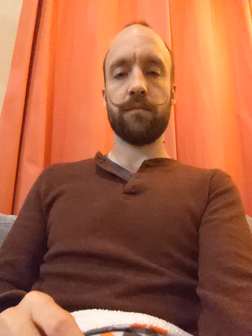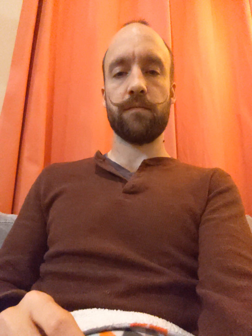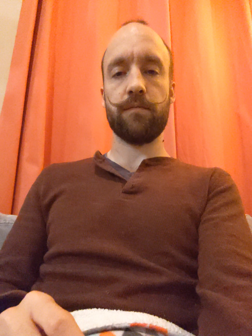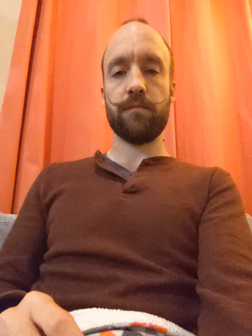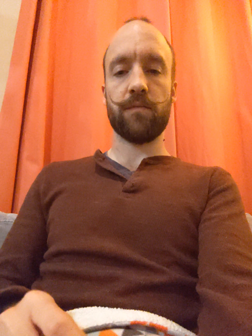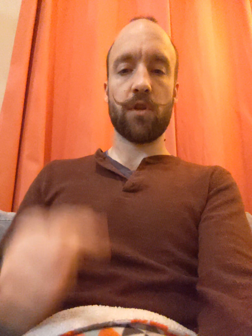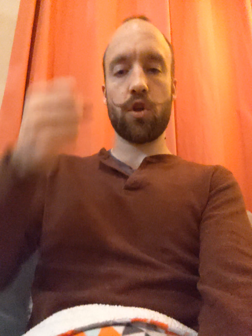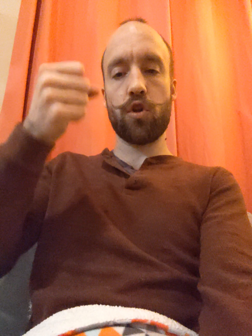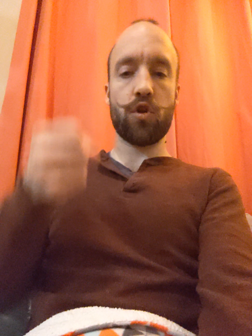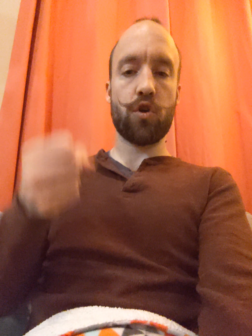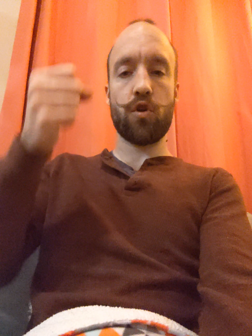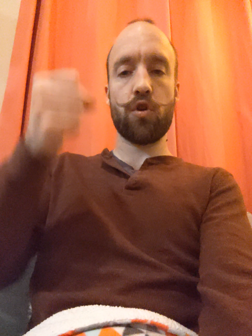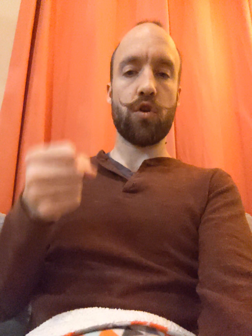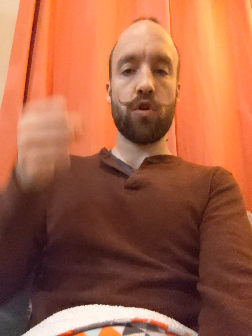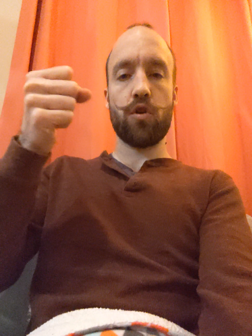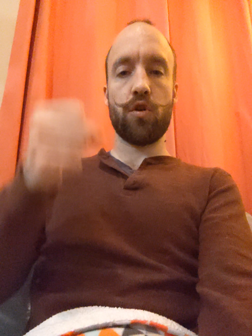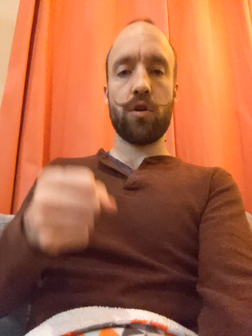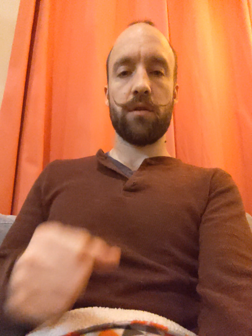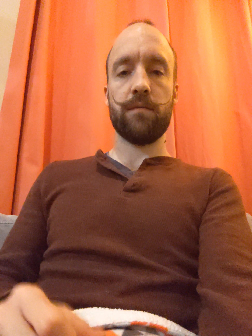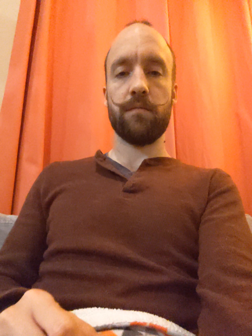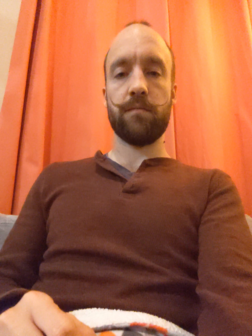car